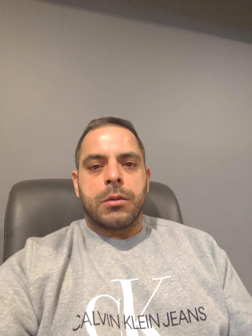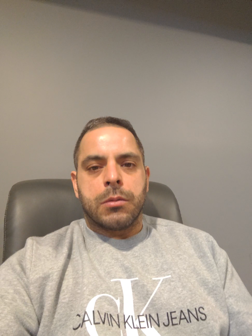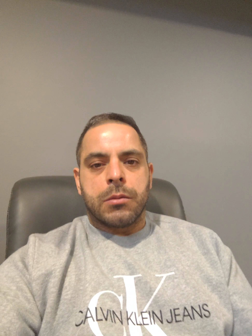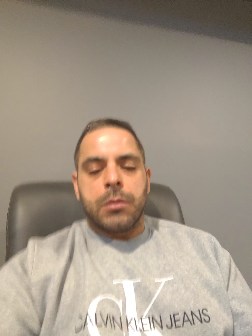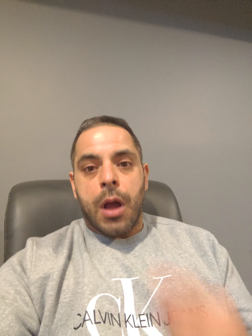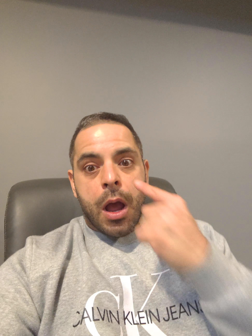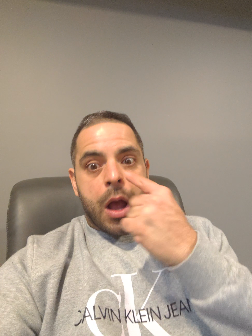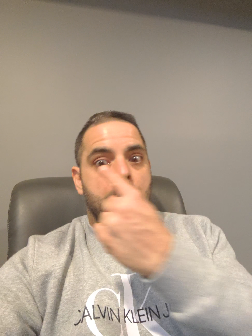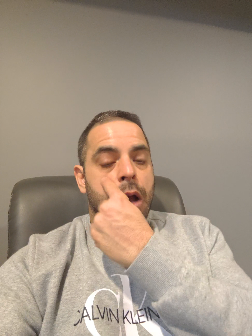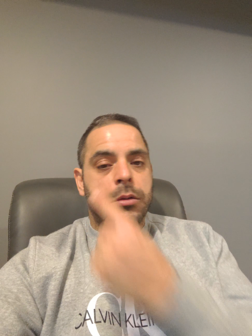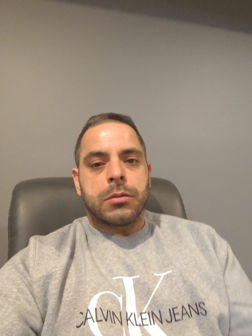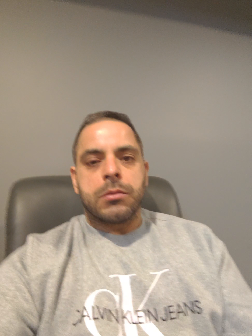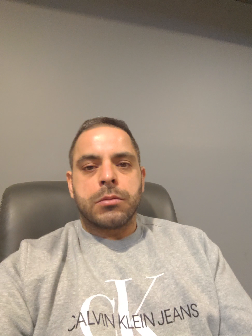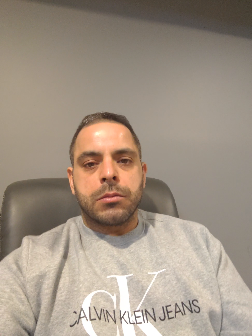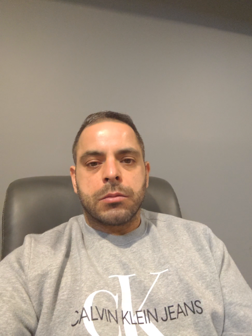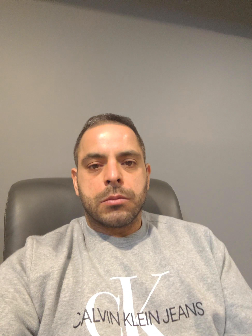eye